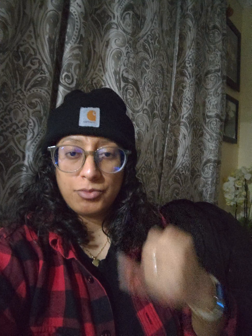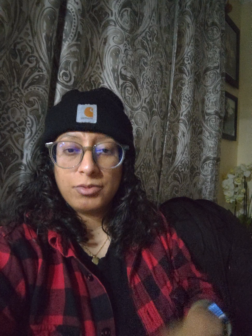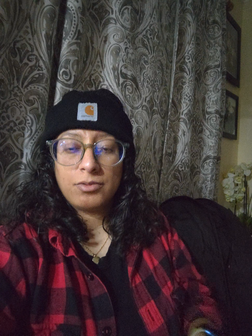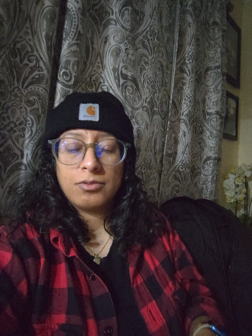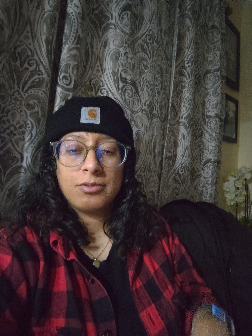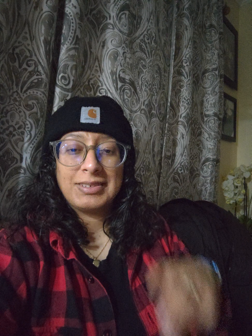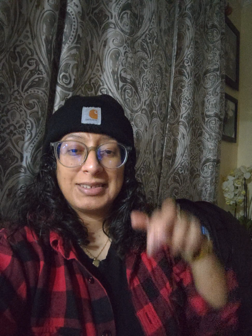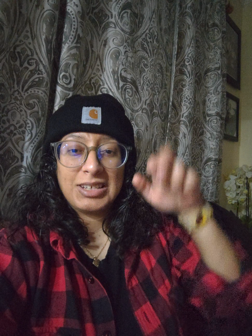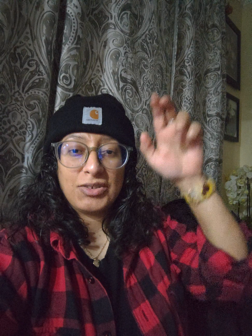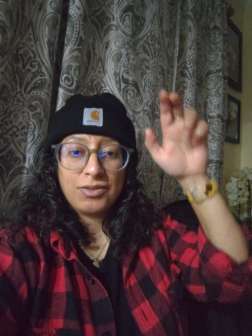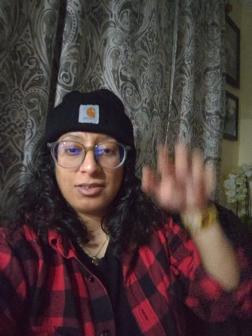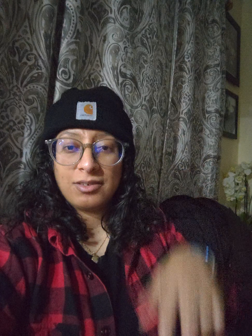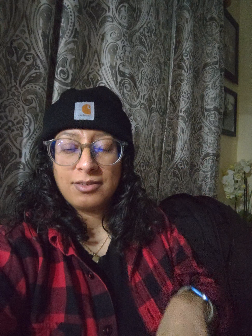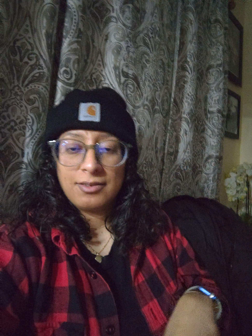stairs